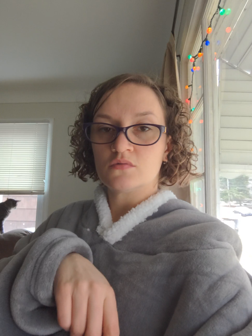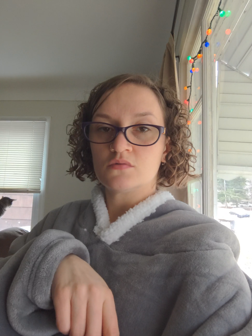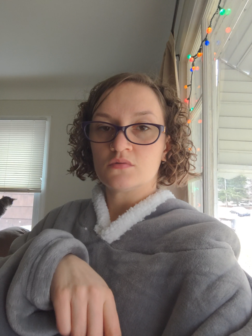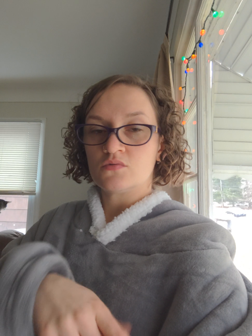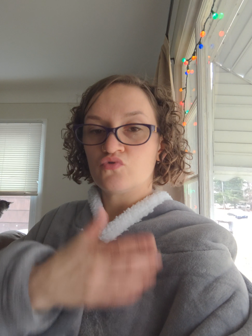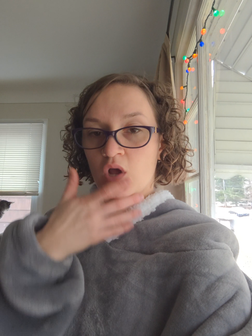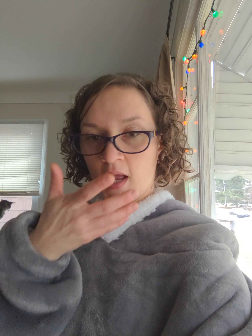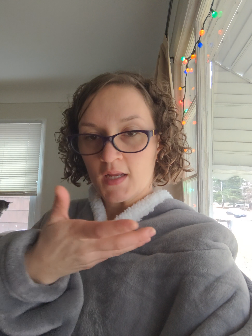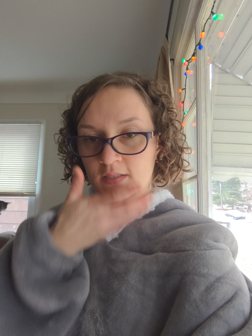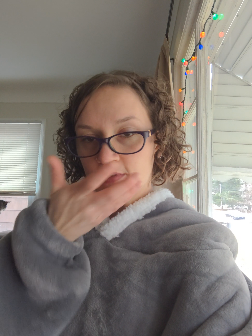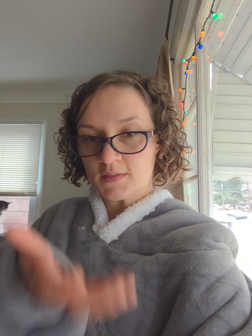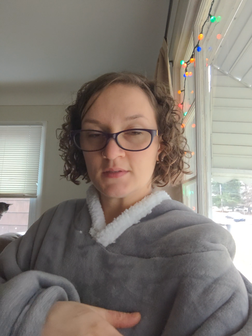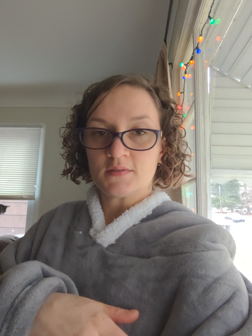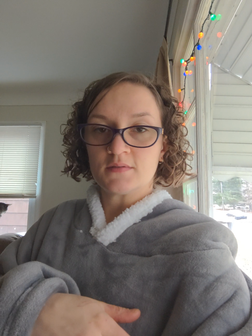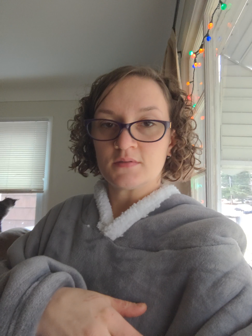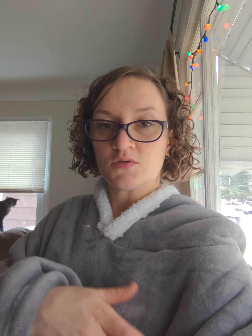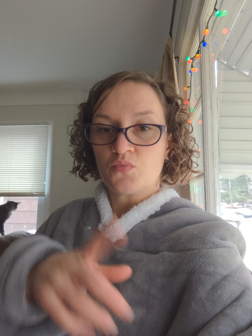grass